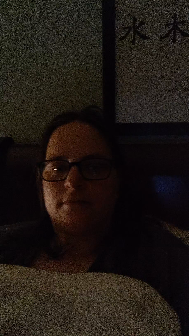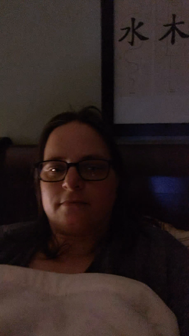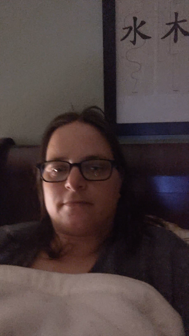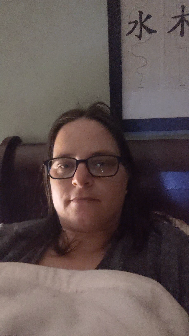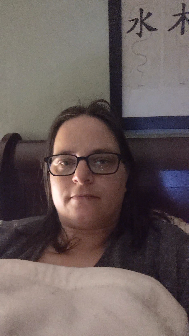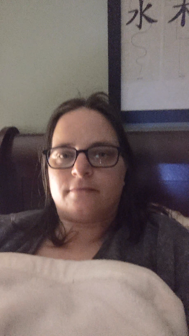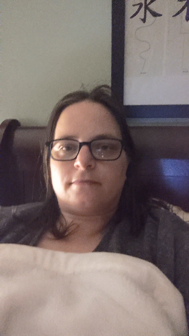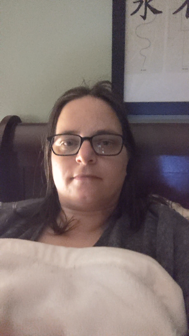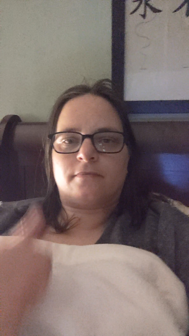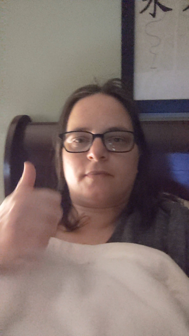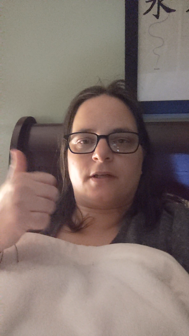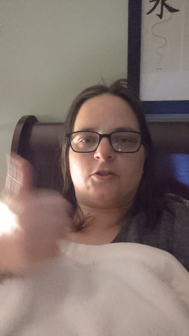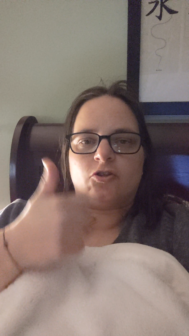chase